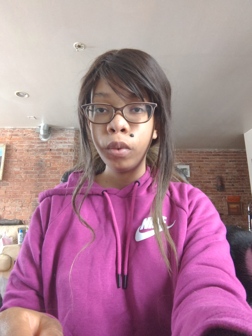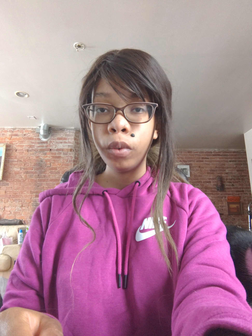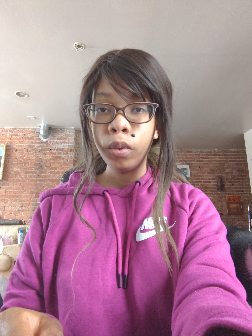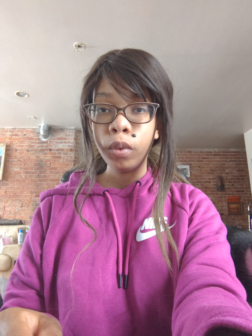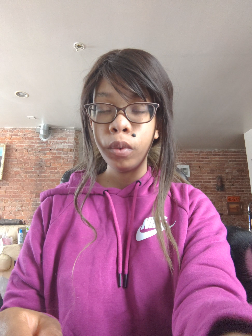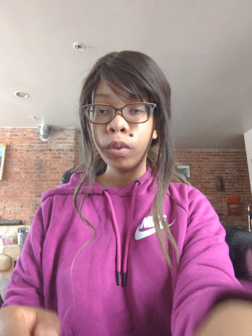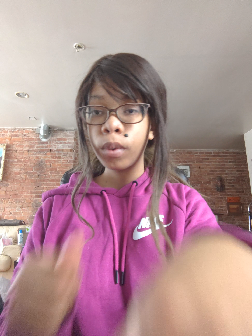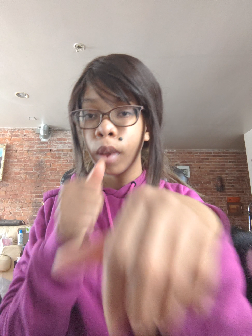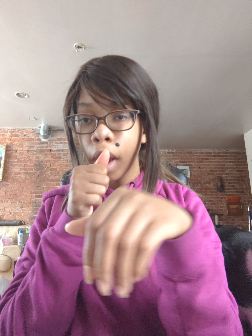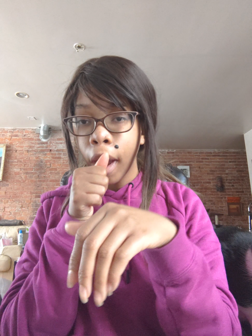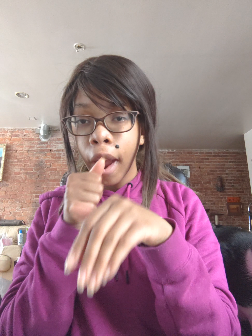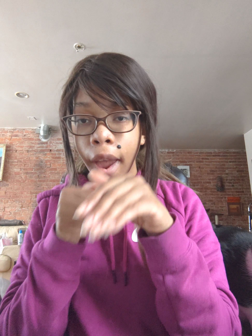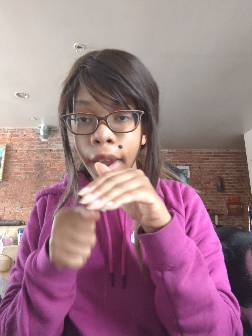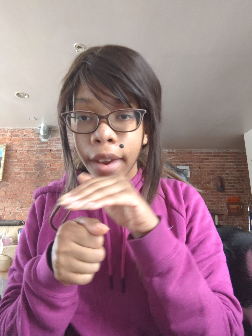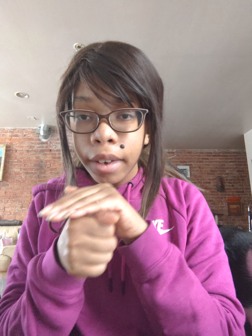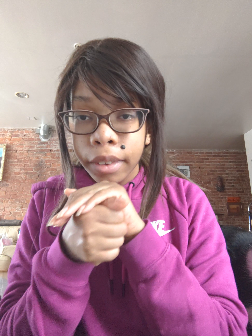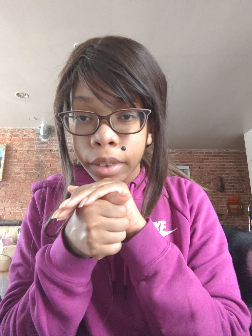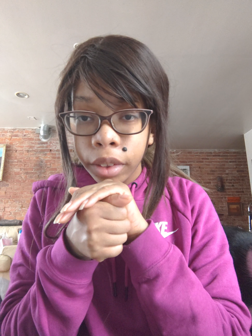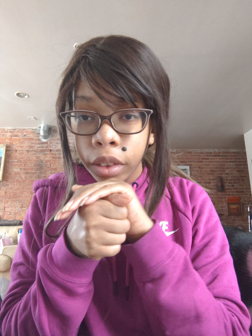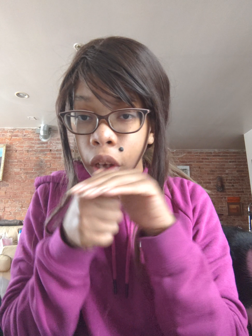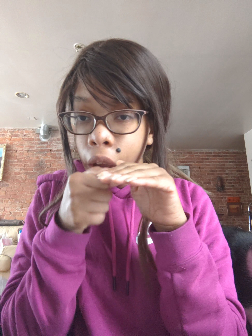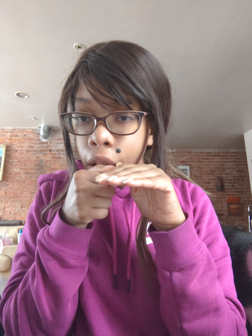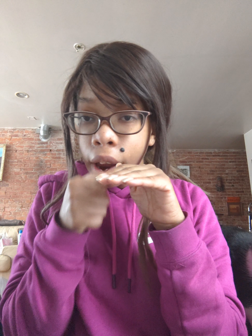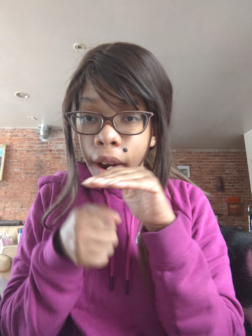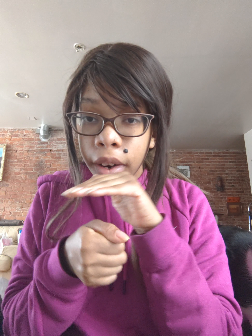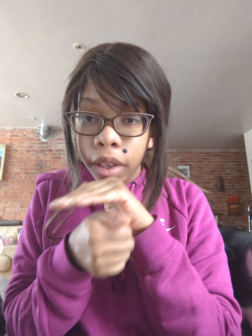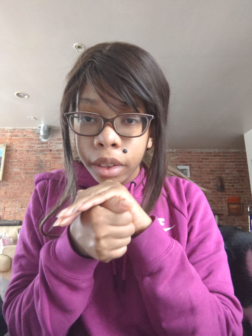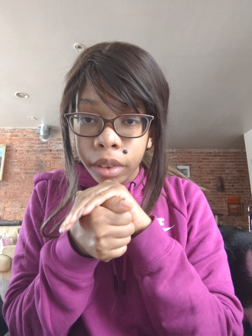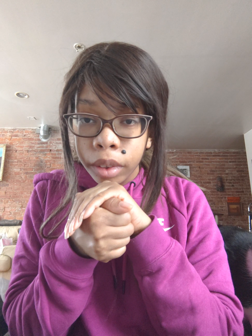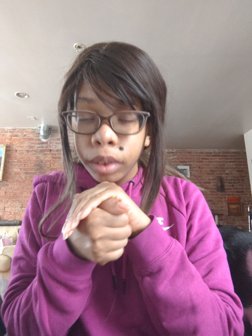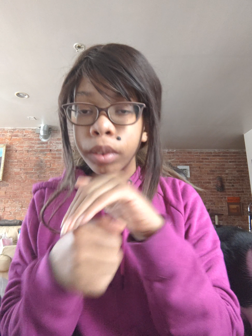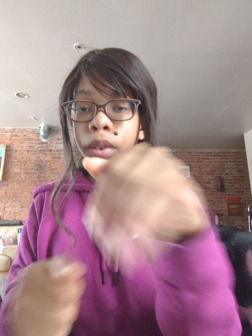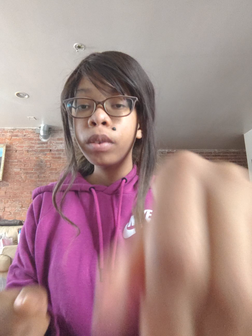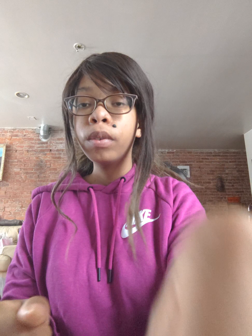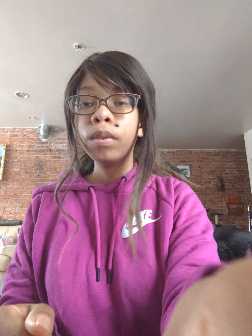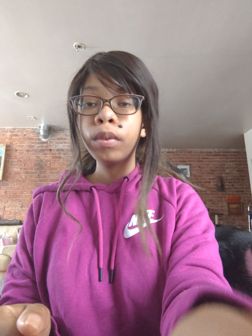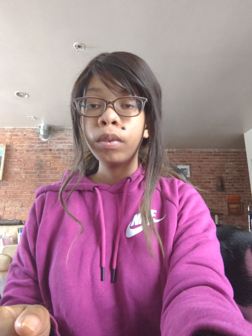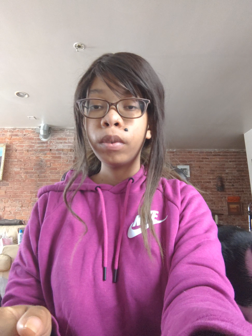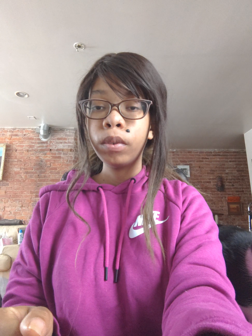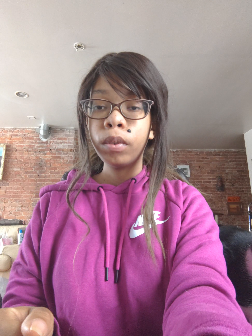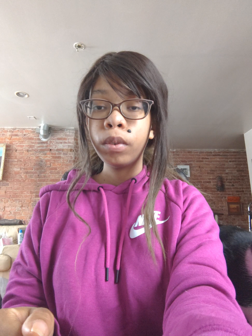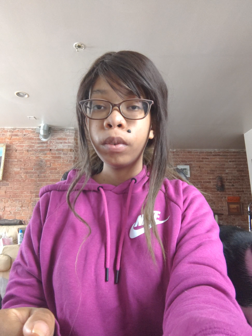hide